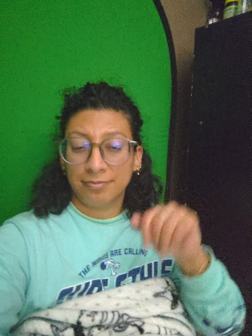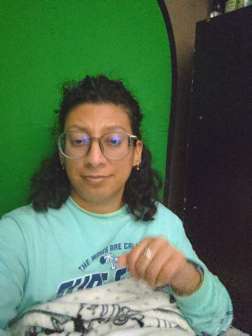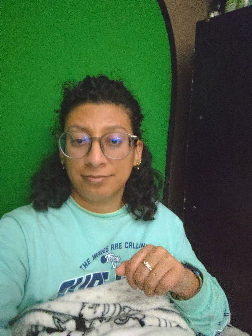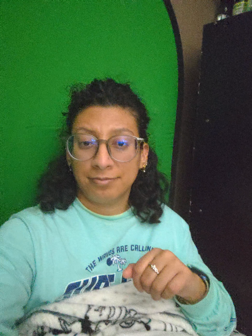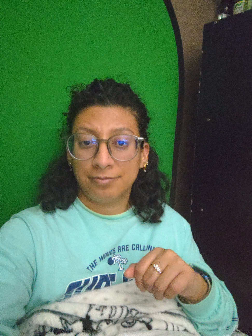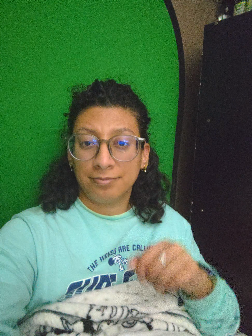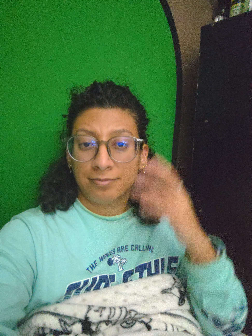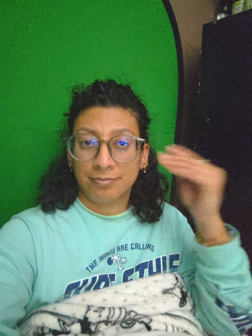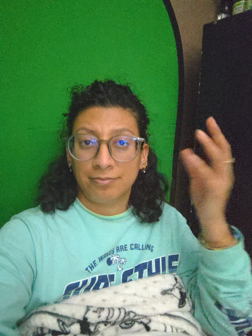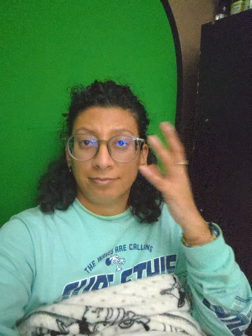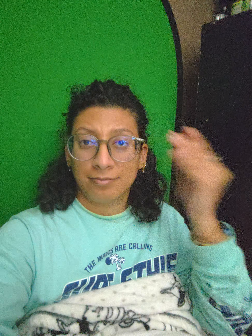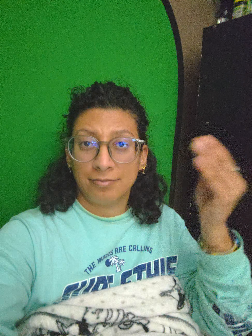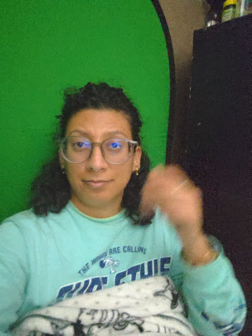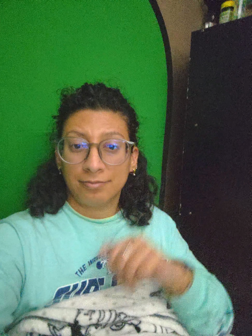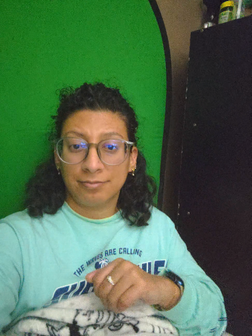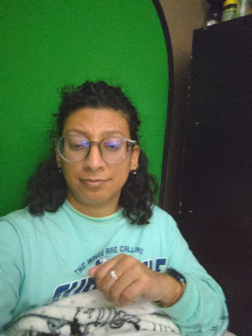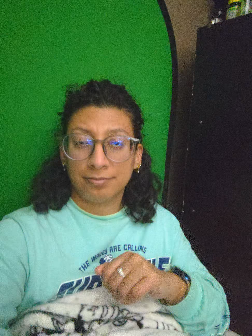outside